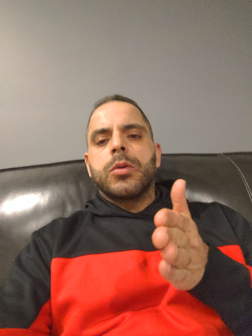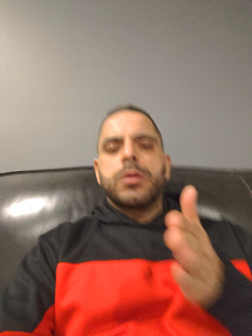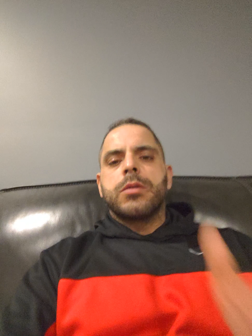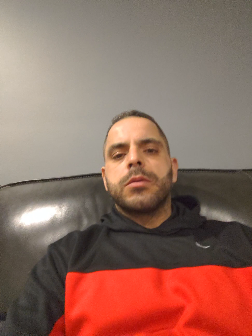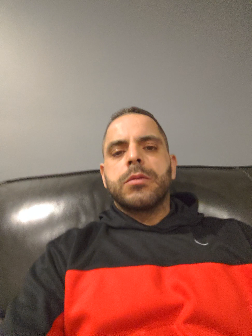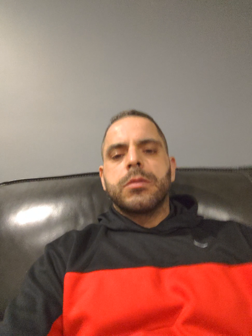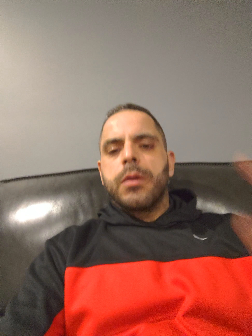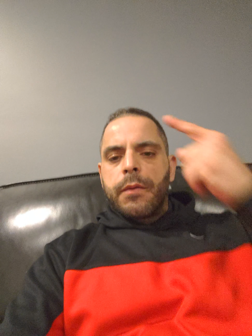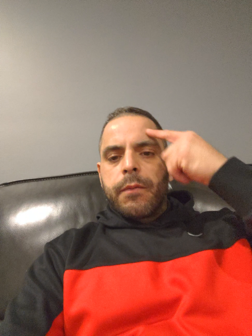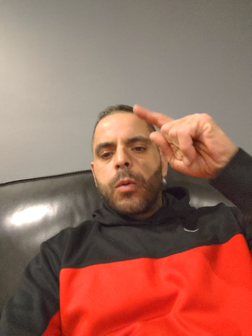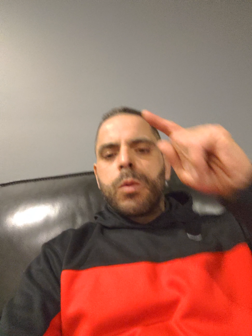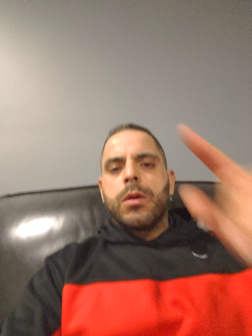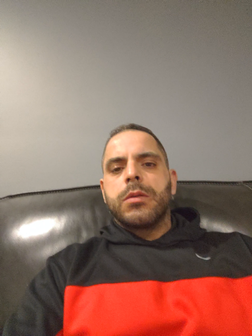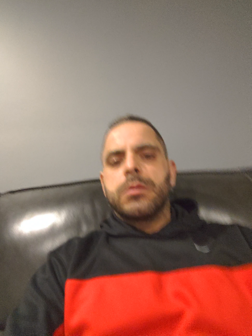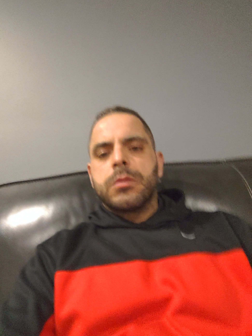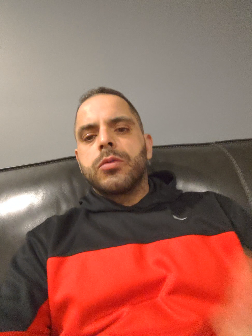for